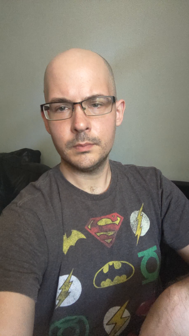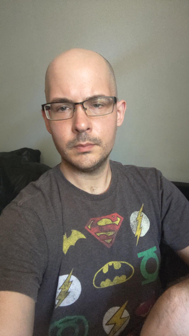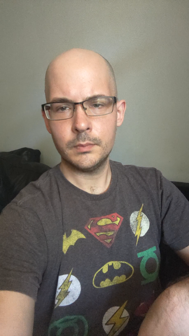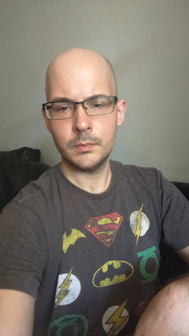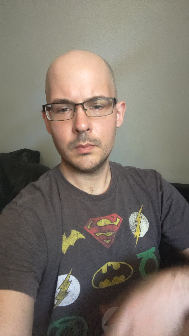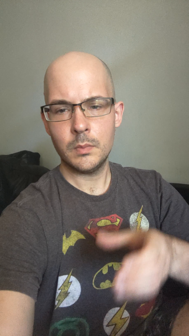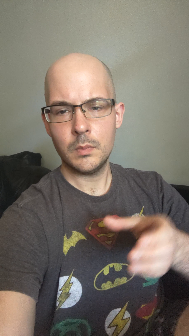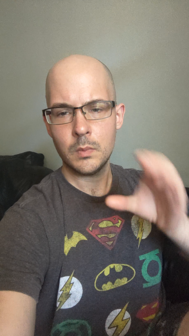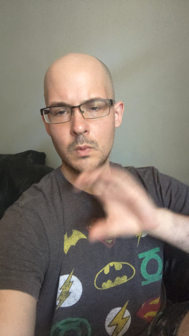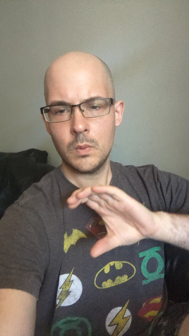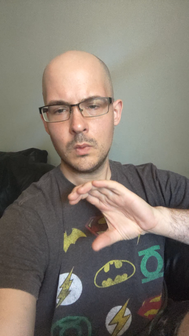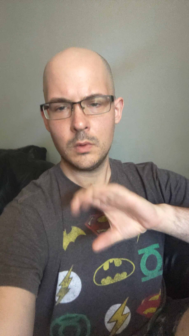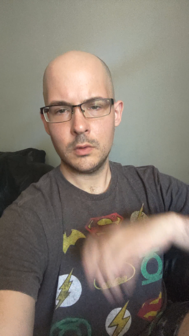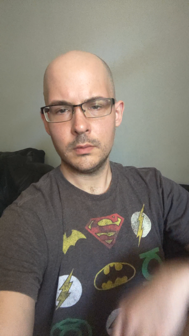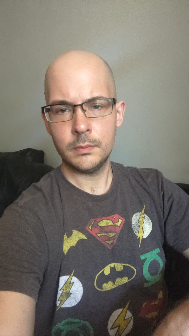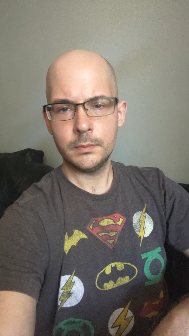pour